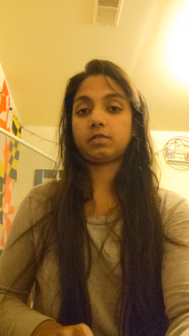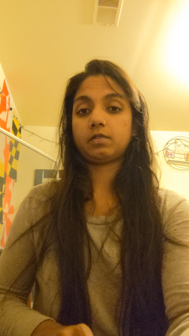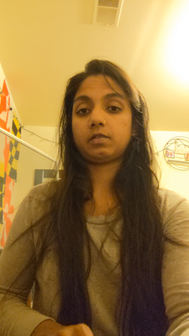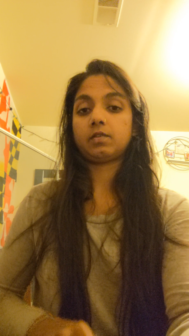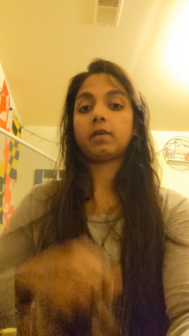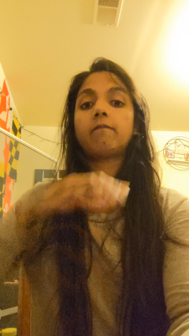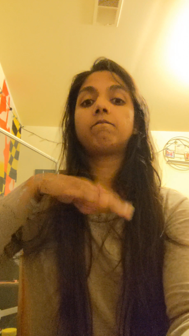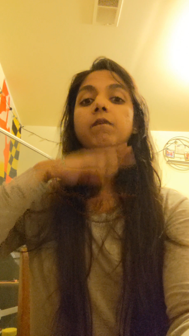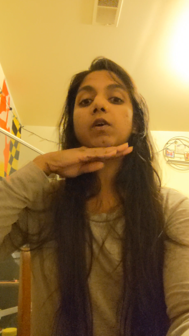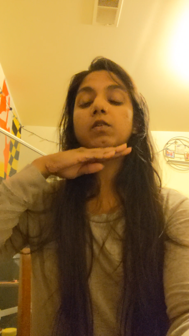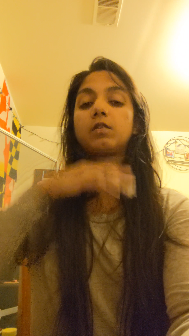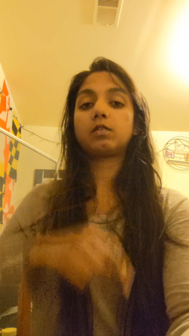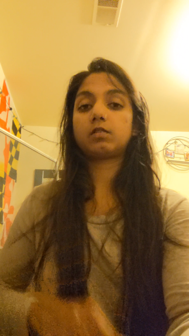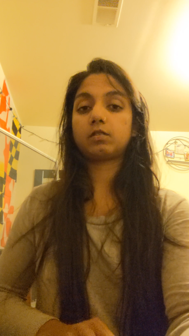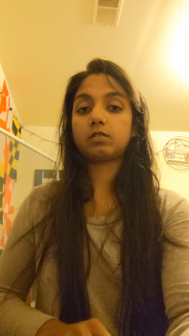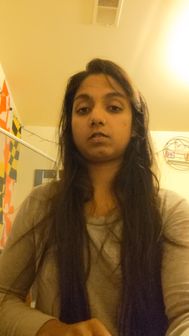full